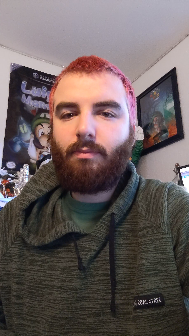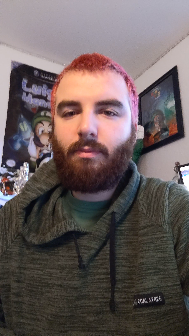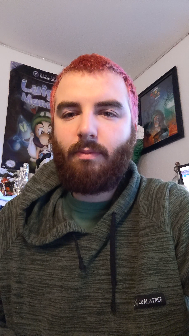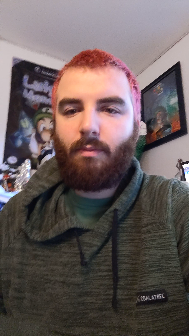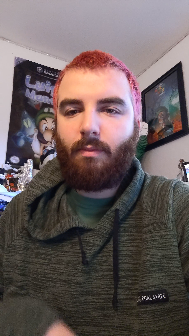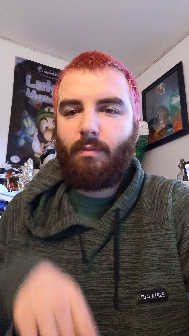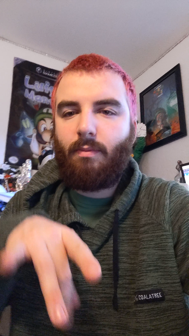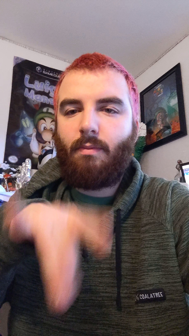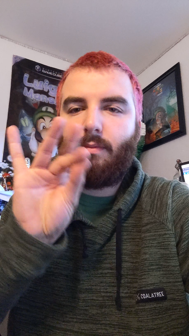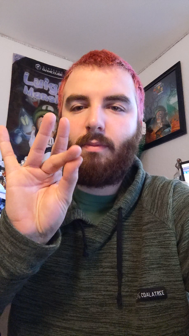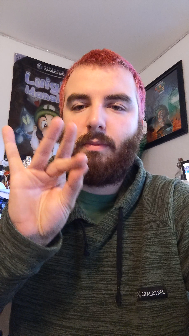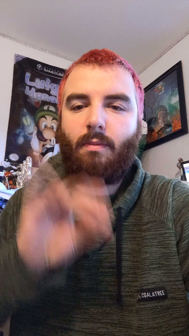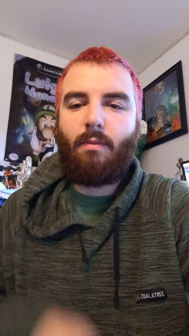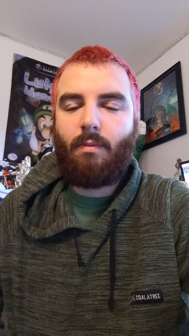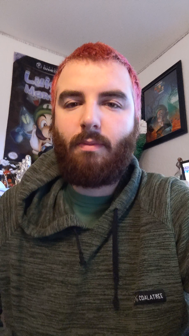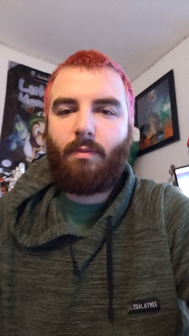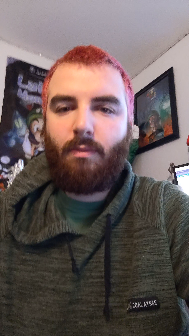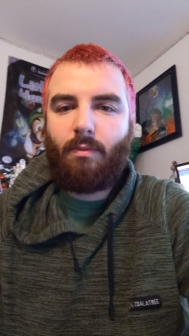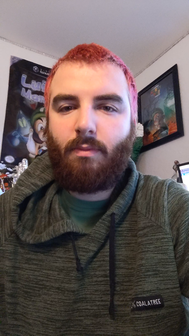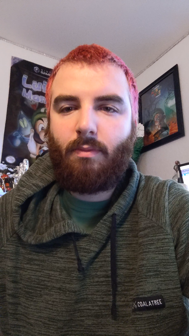pick